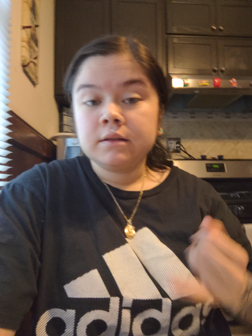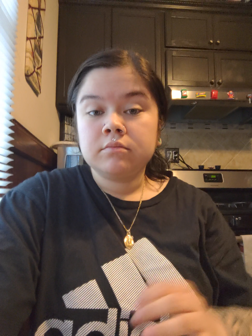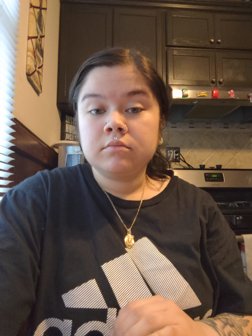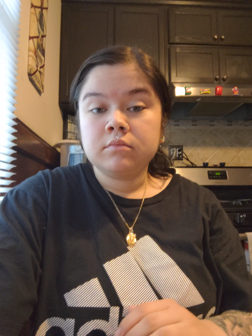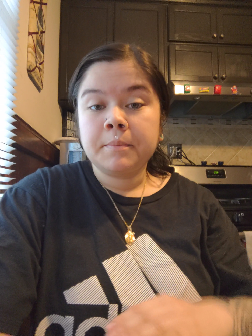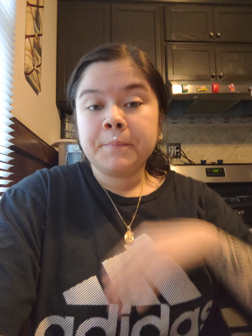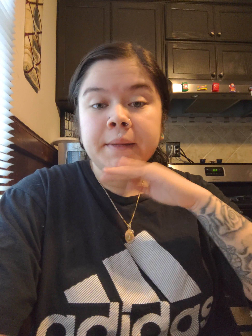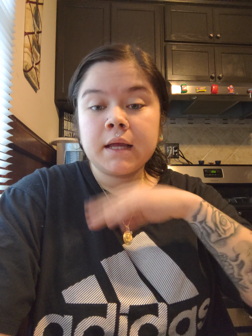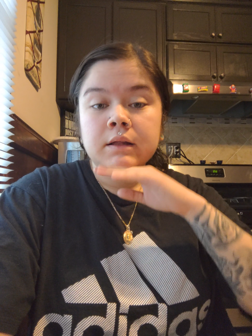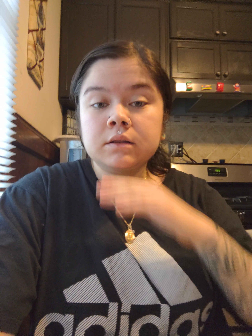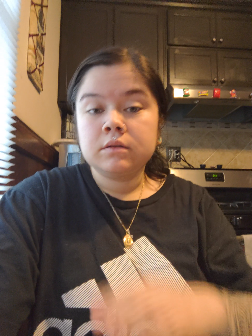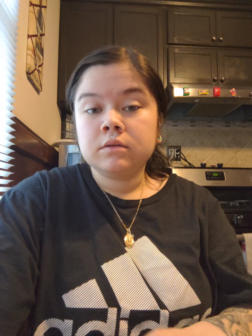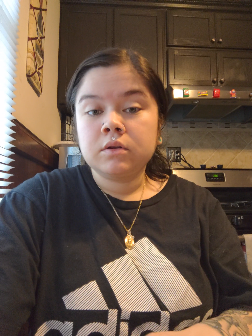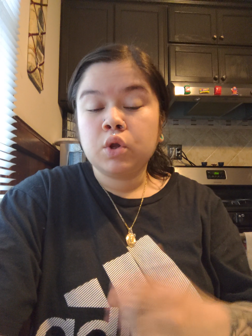pig